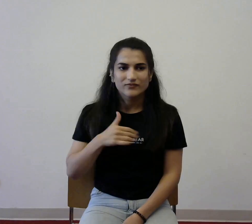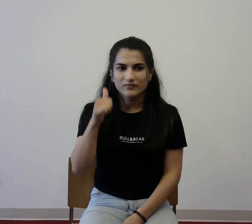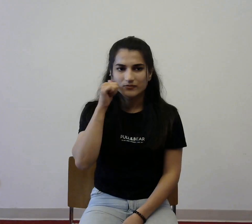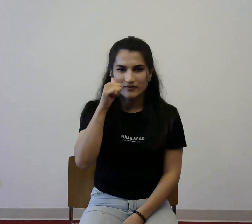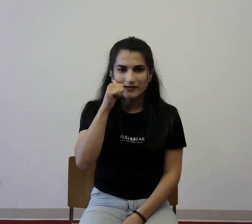sabah